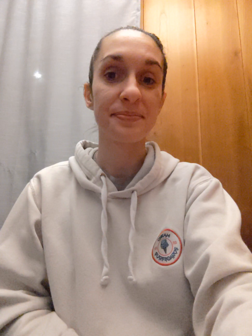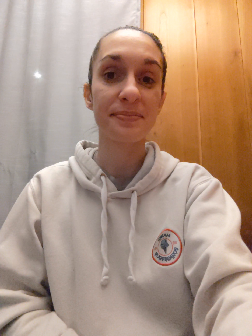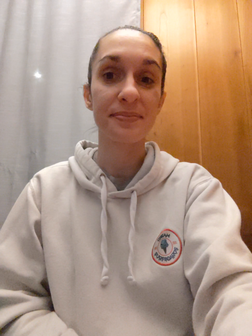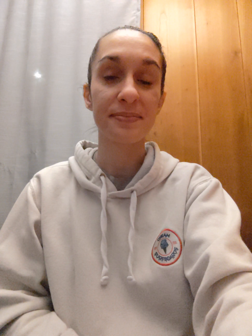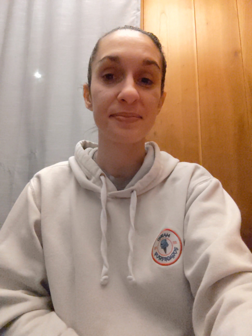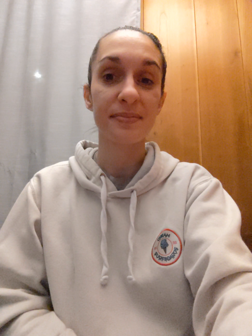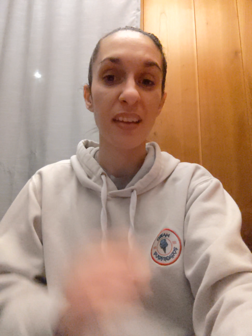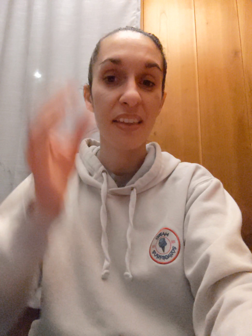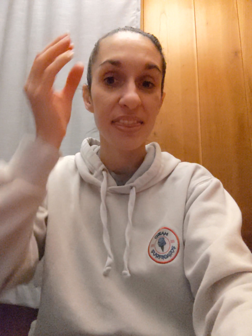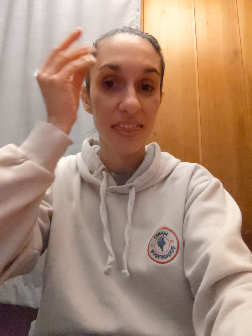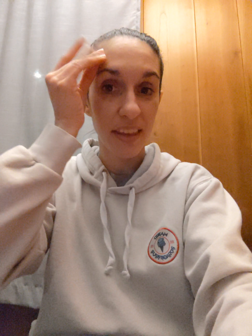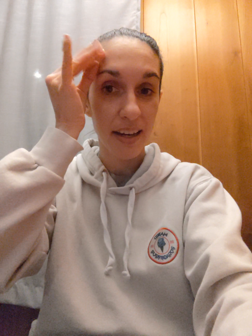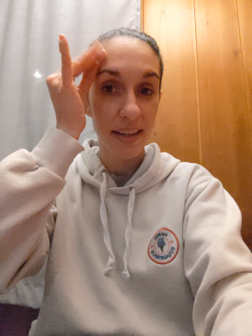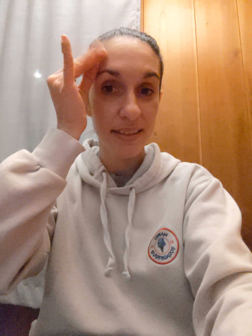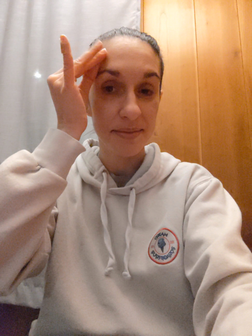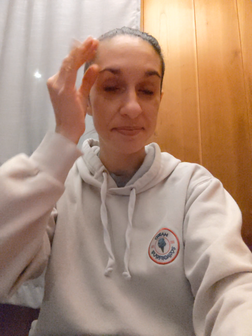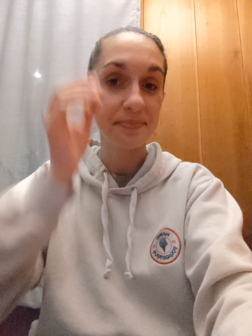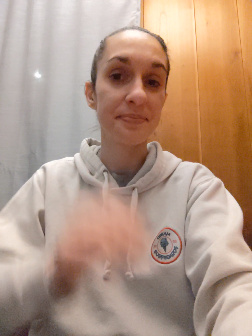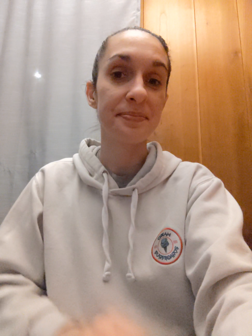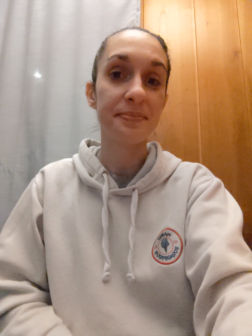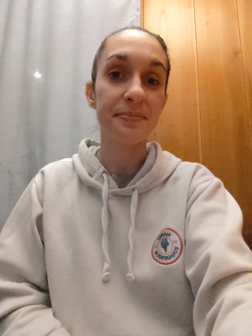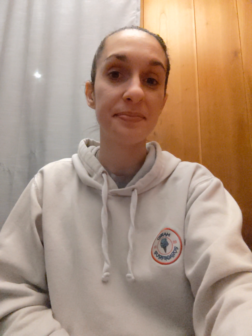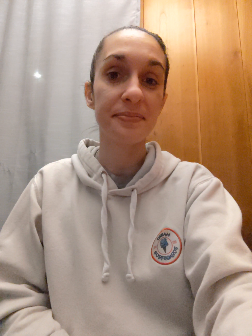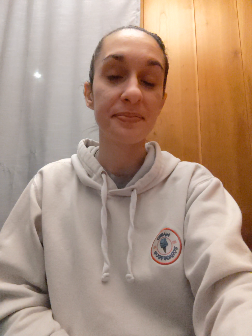think